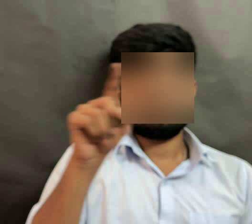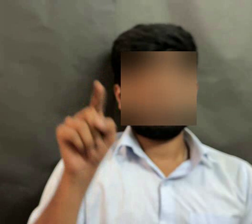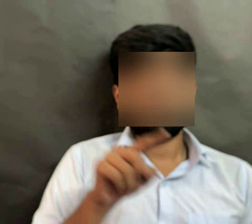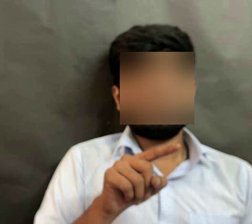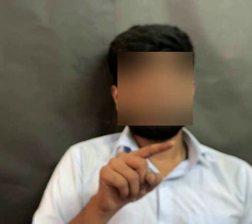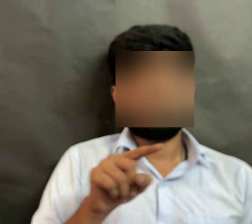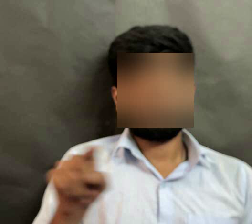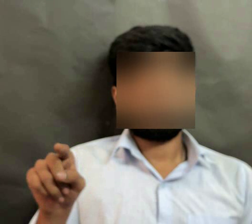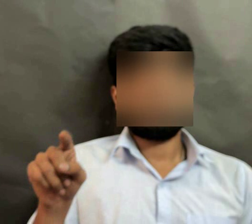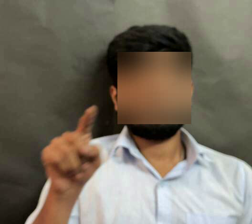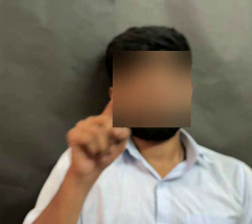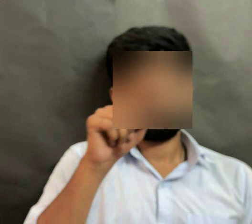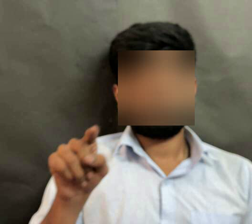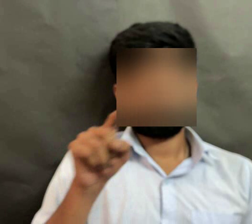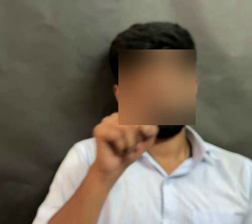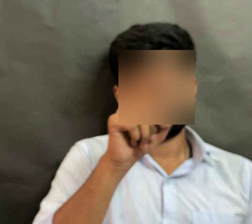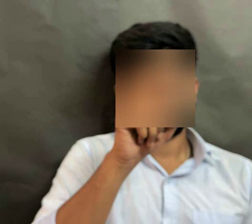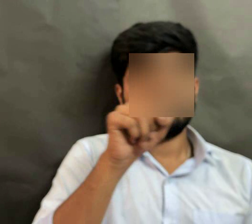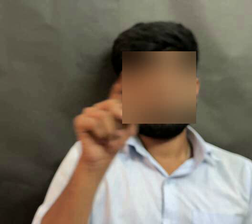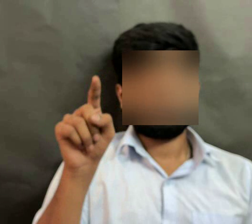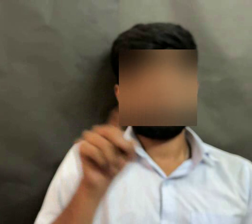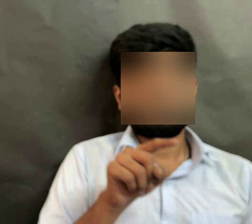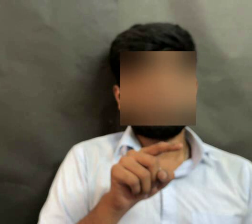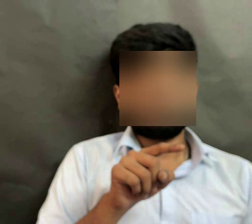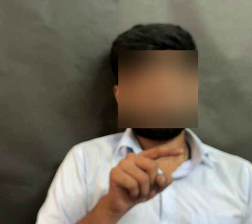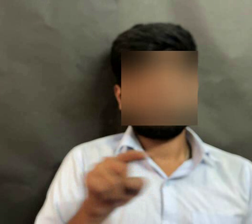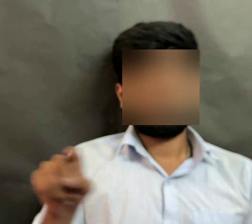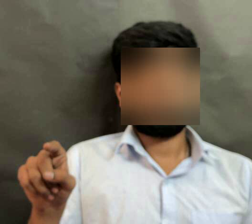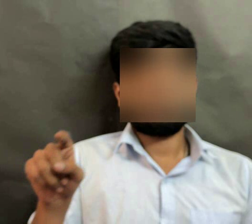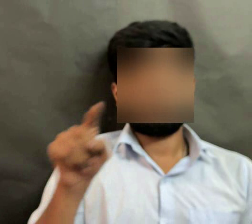Z